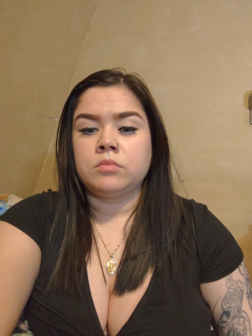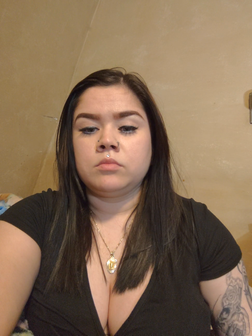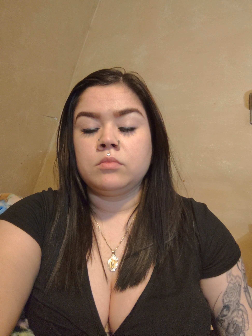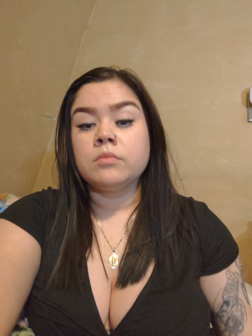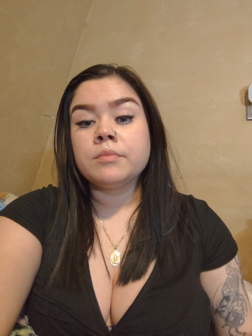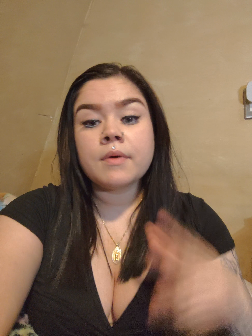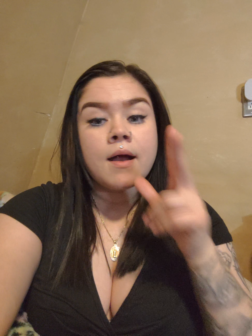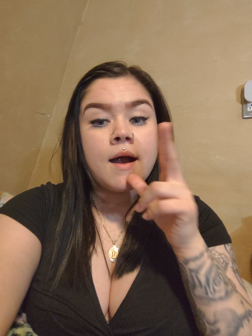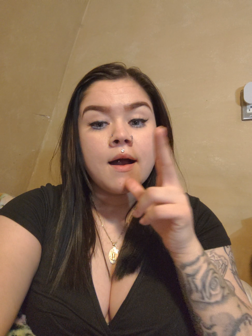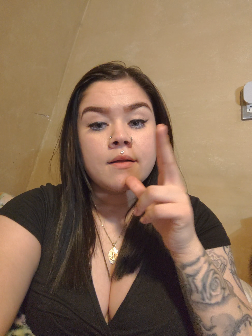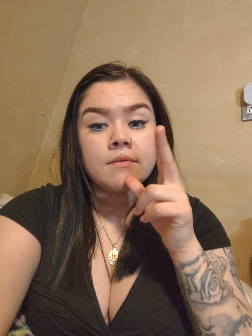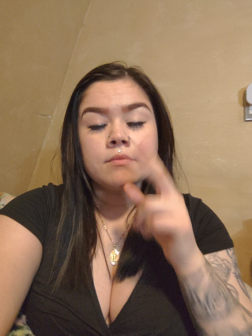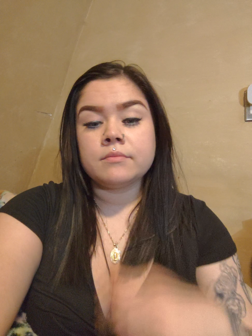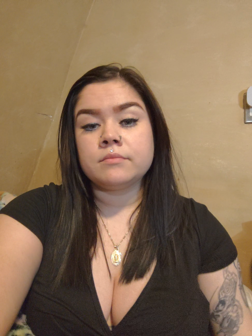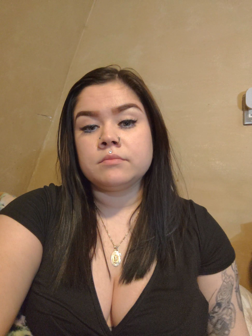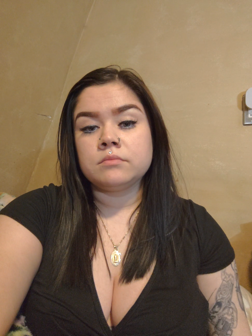hen